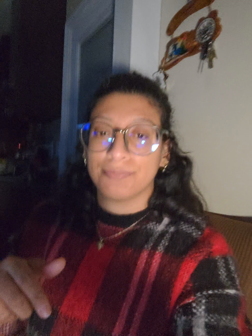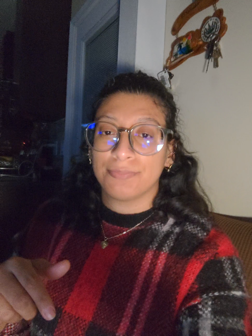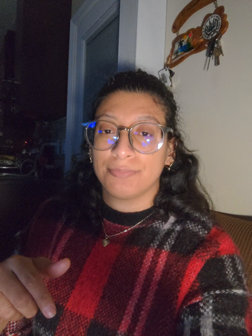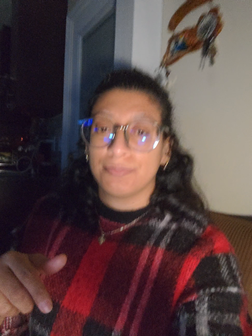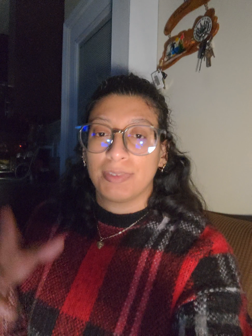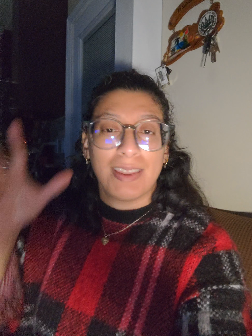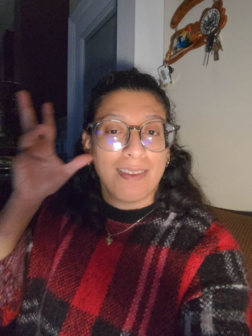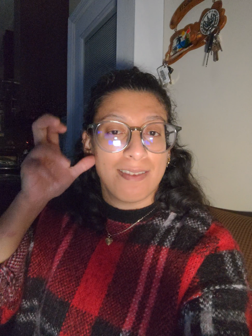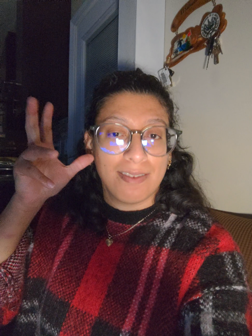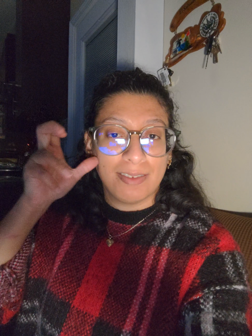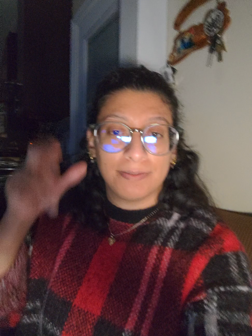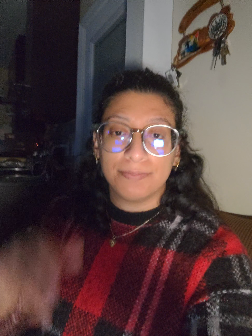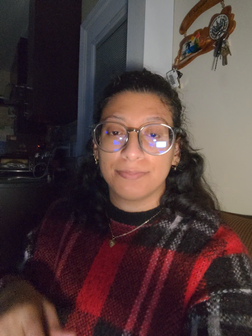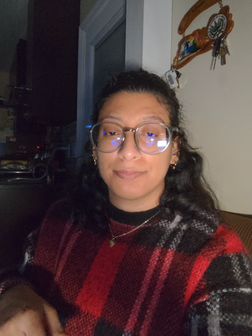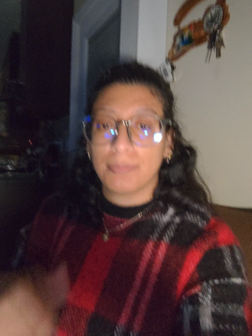listen